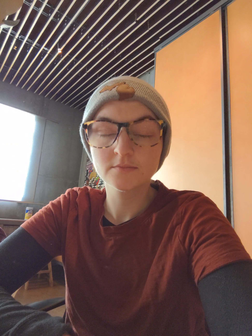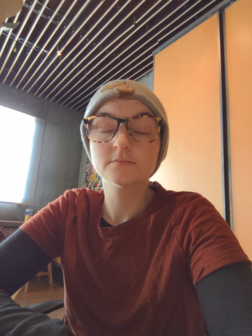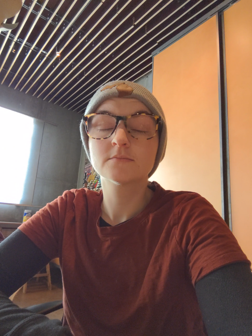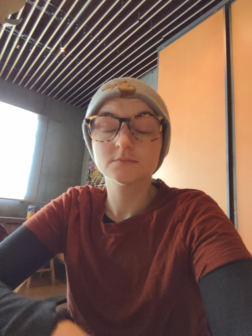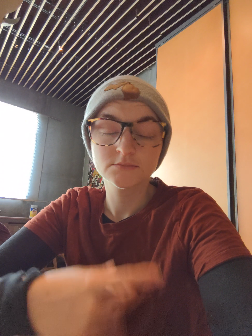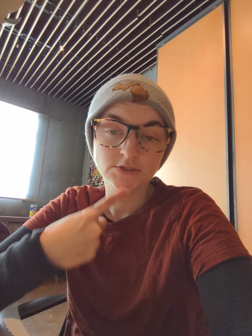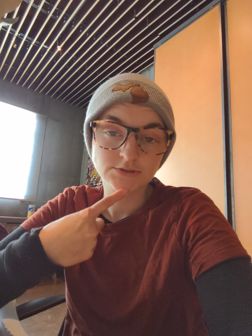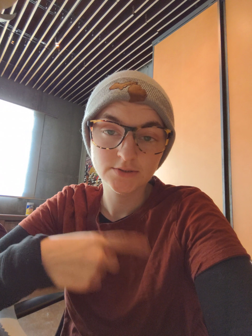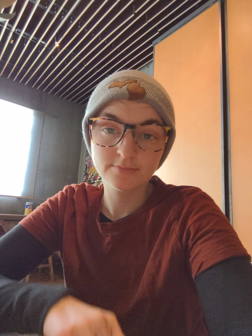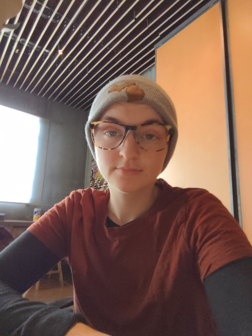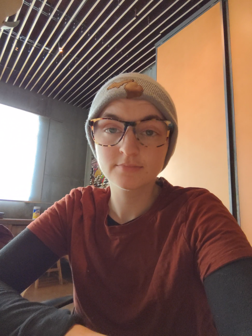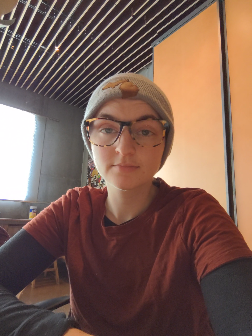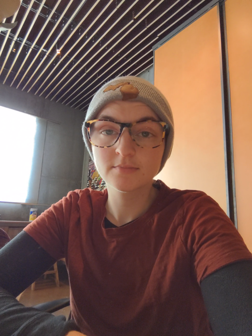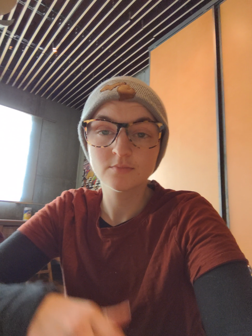say